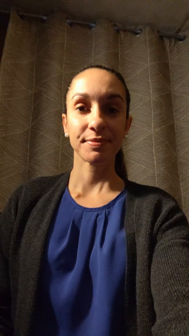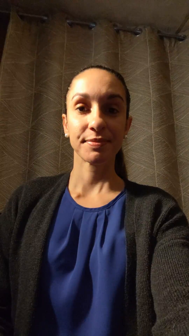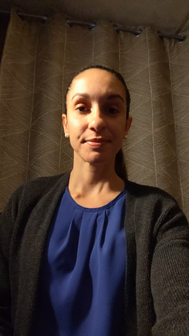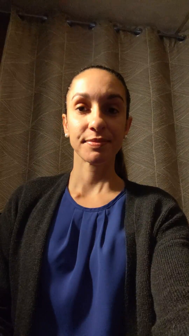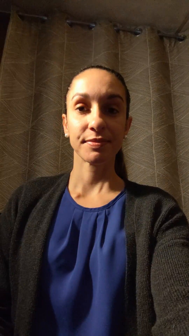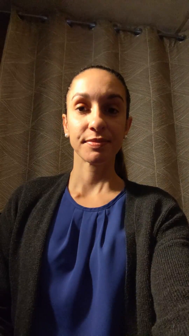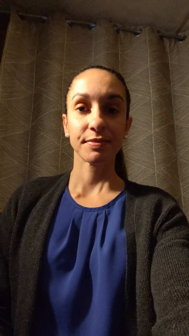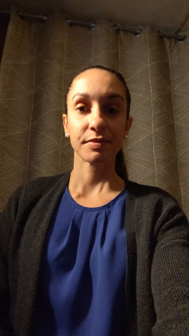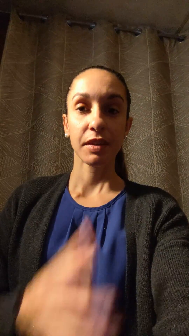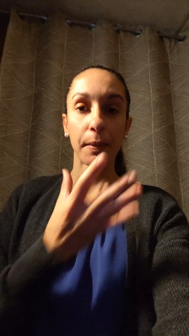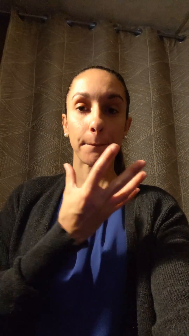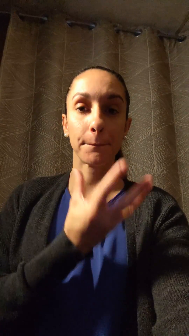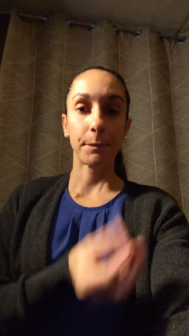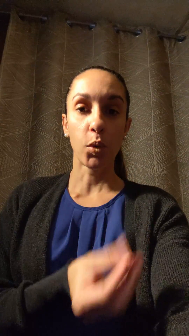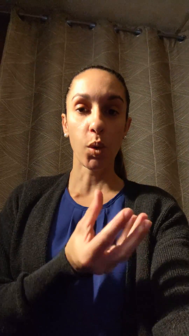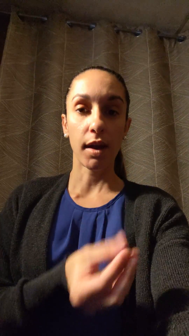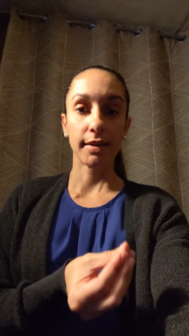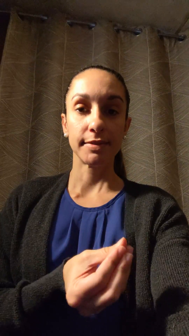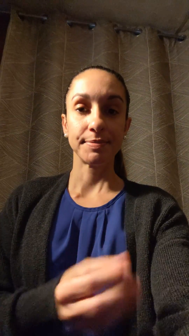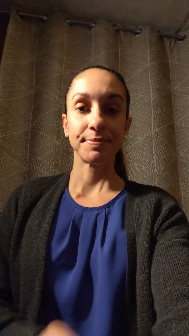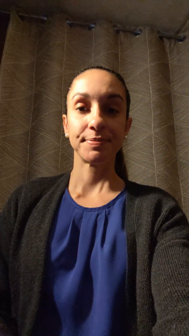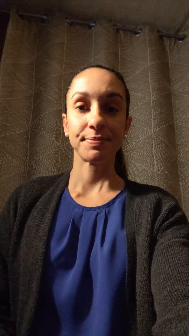poor